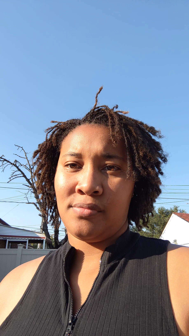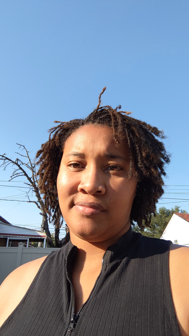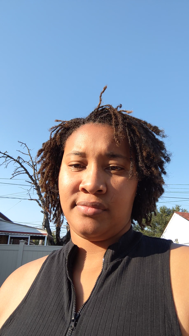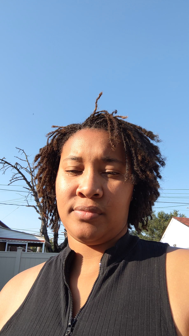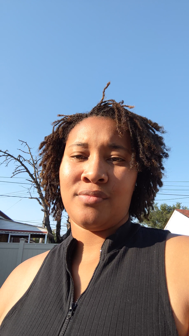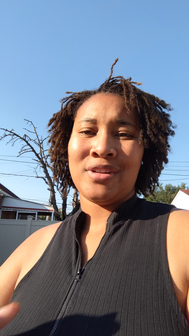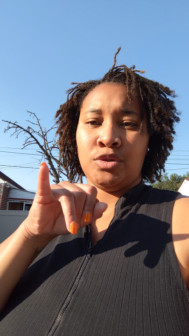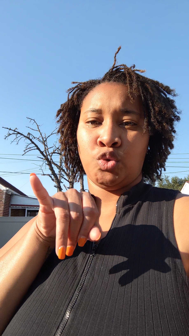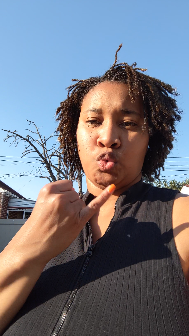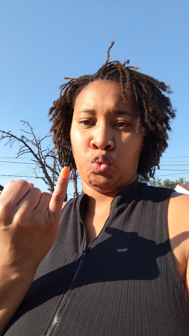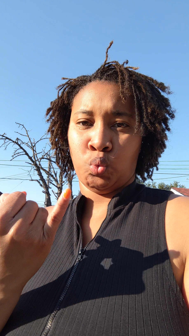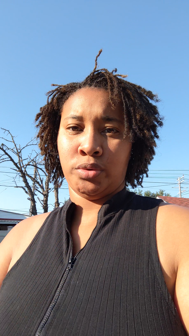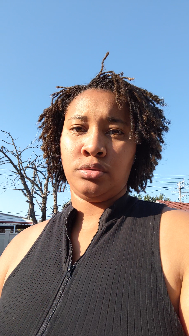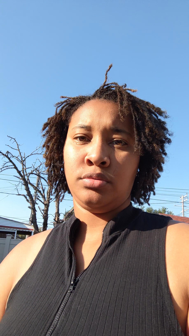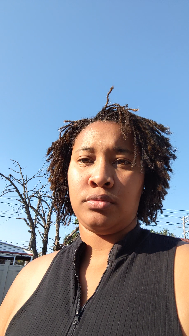juice